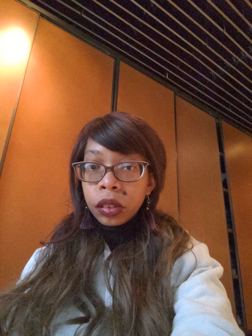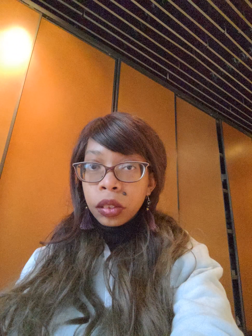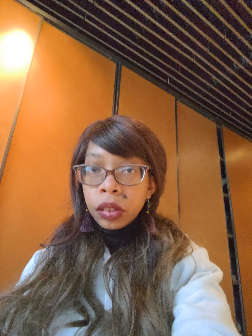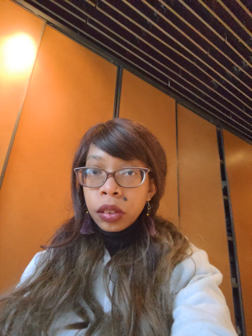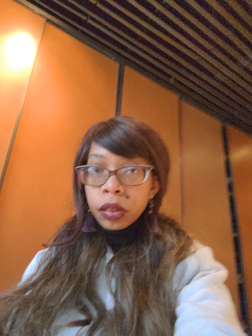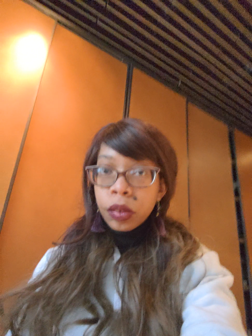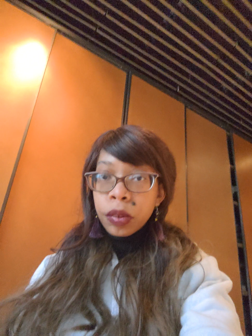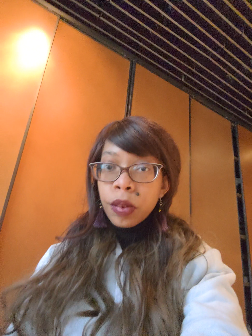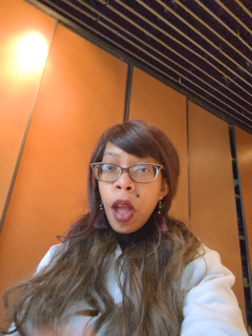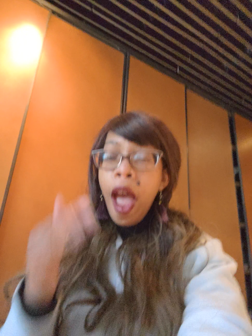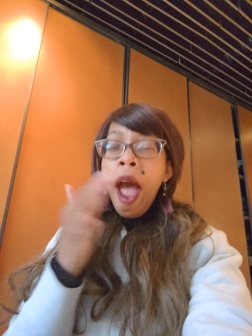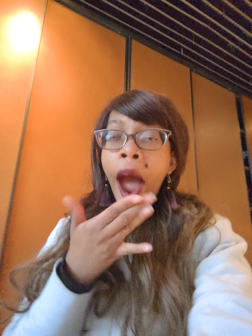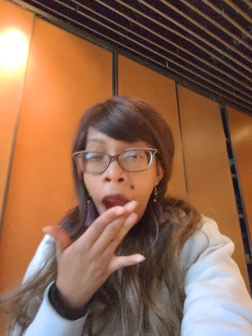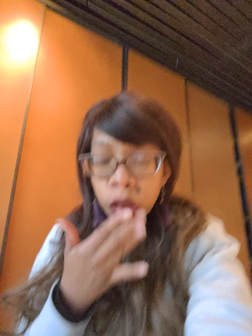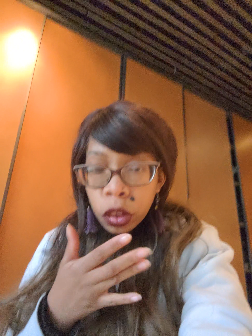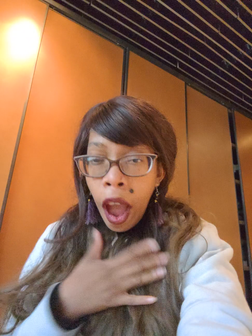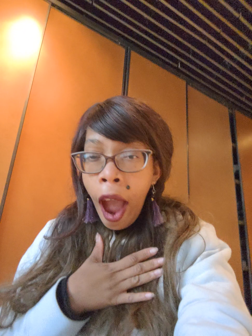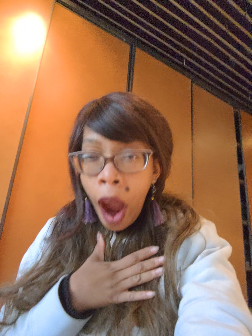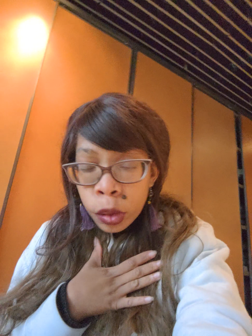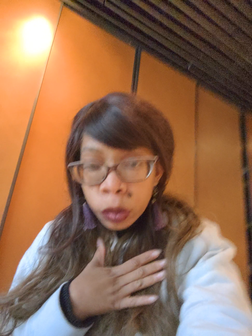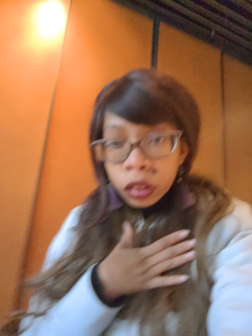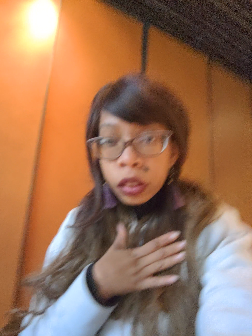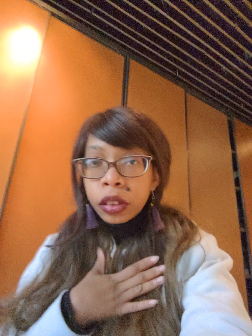owie